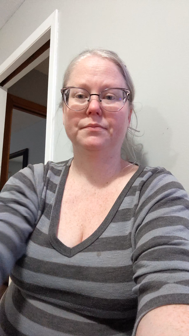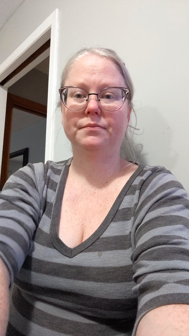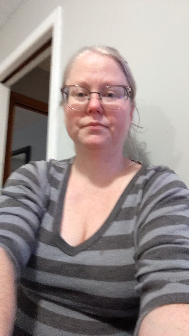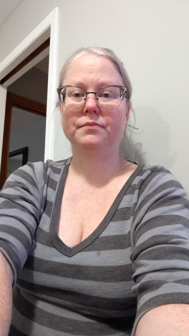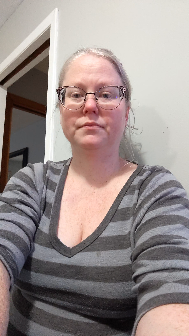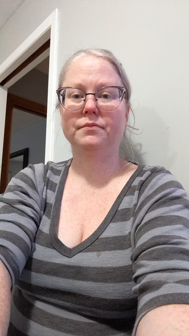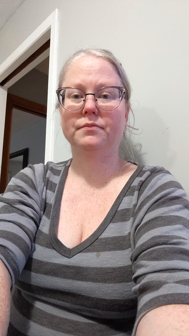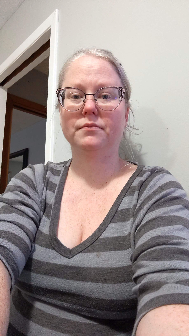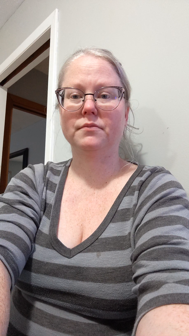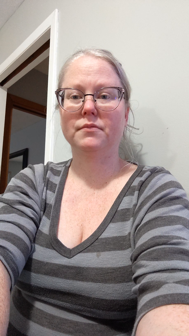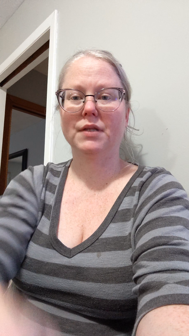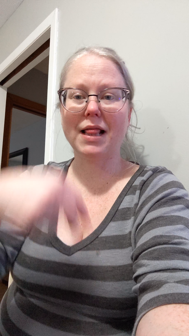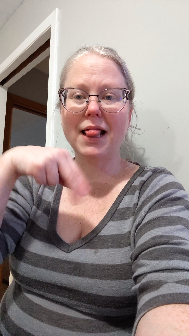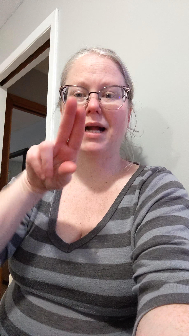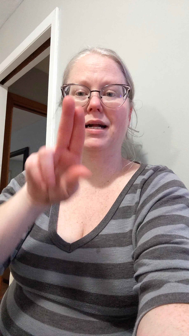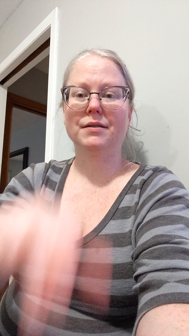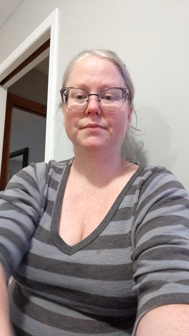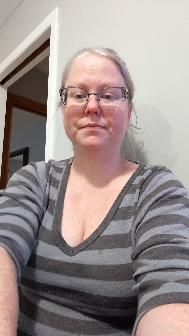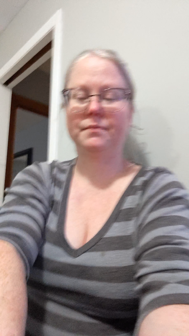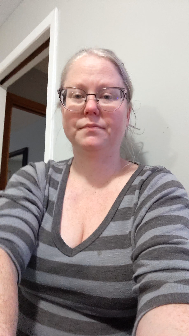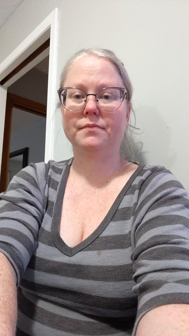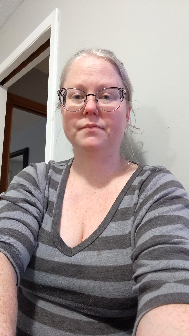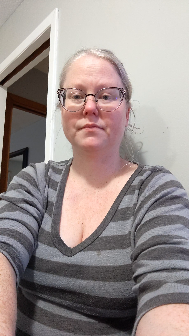lick